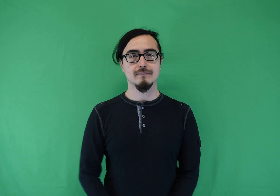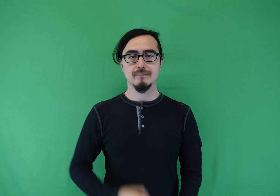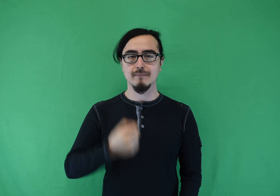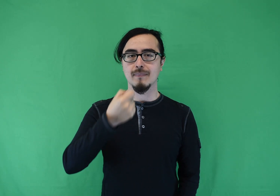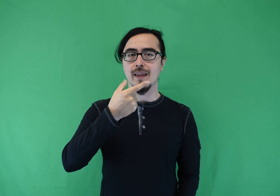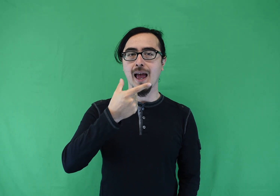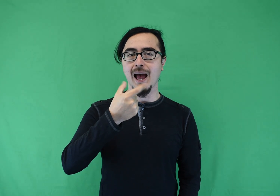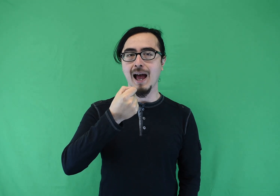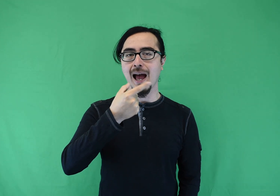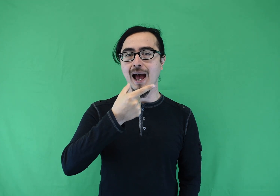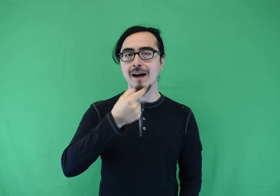medicina